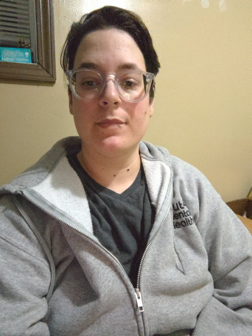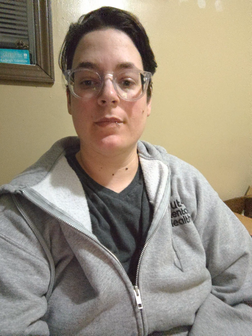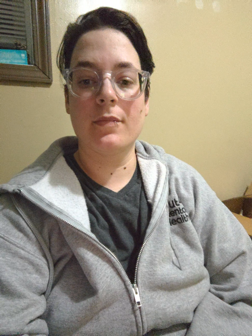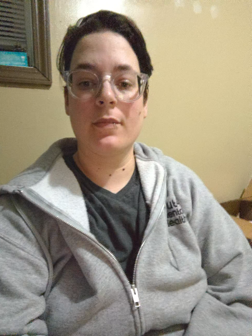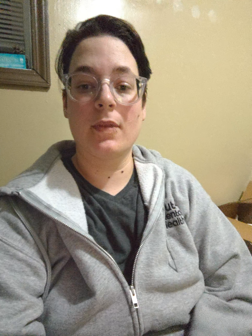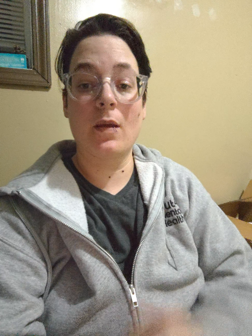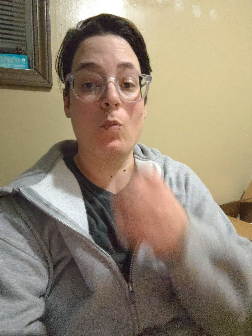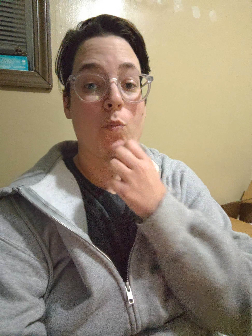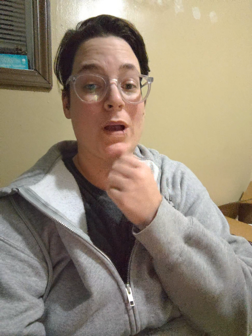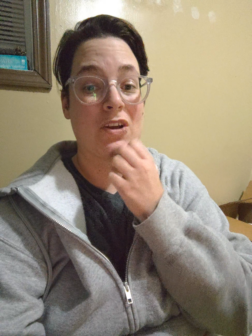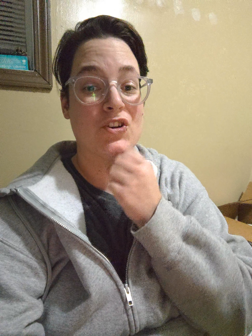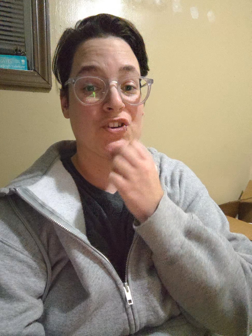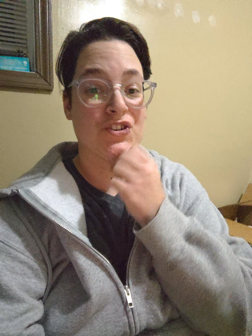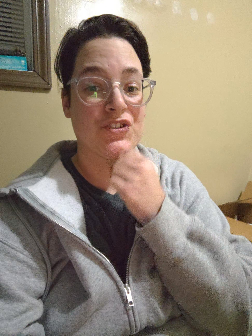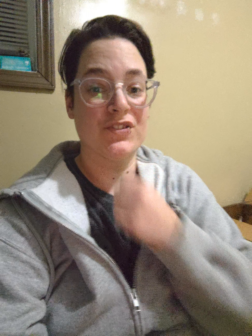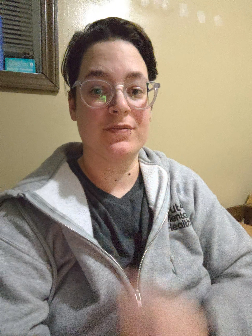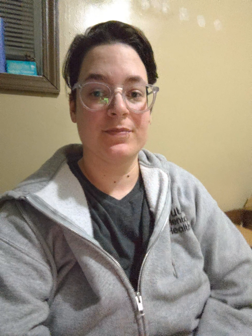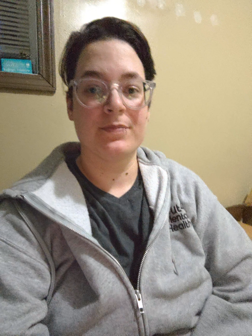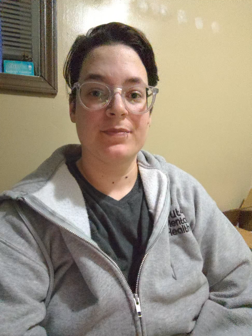underwear